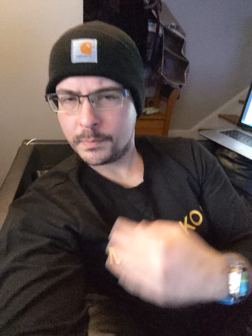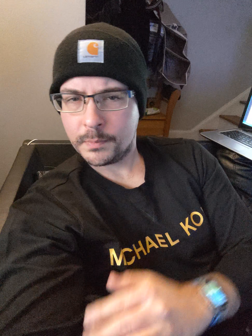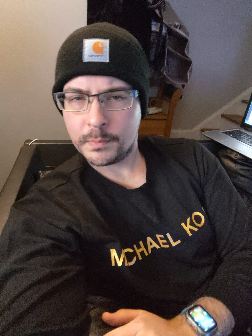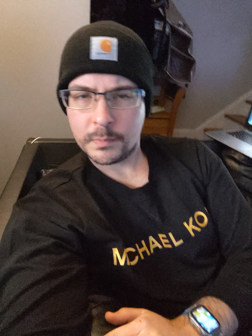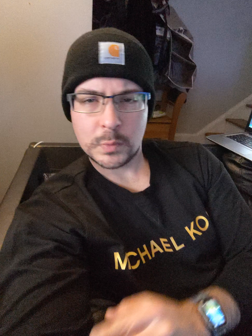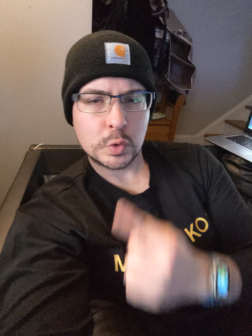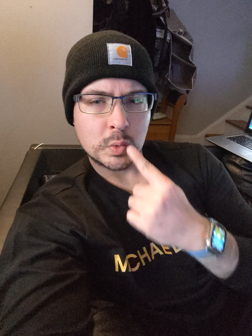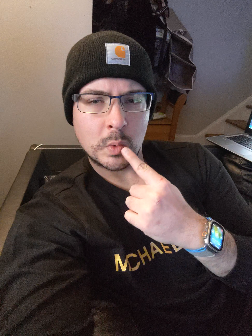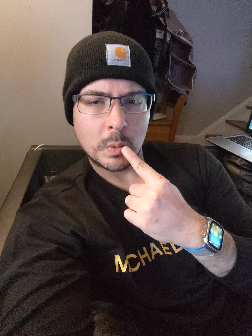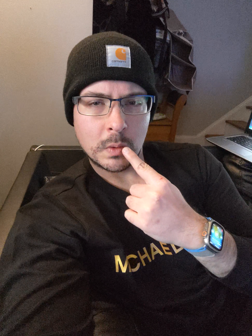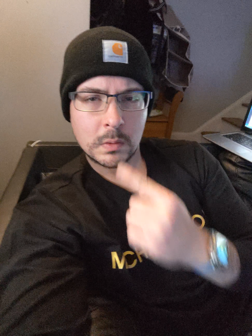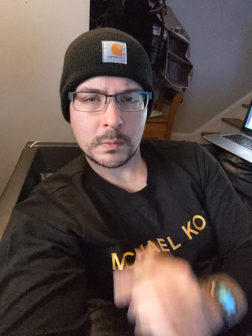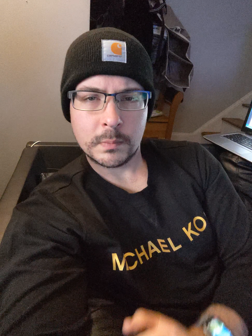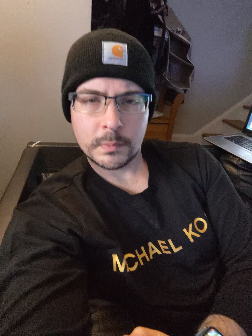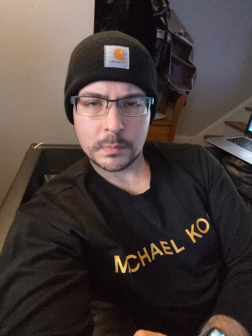tooth